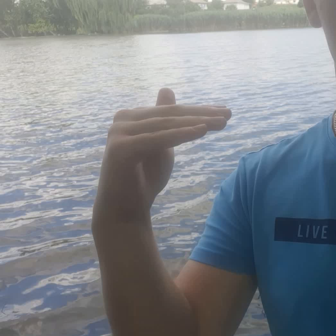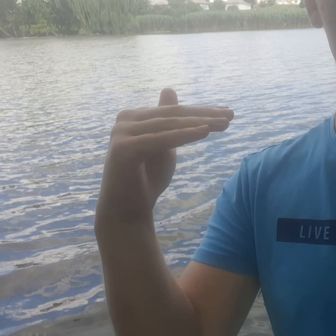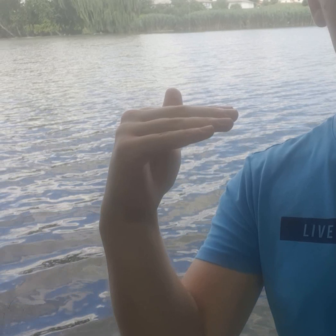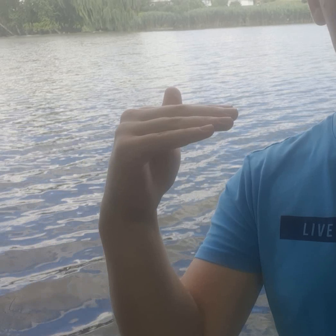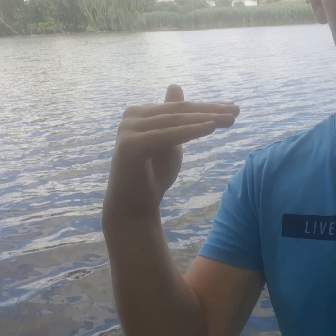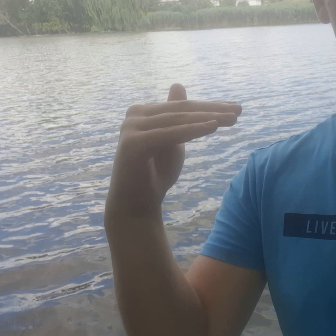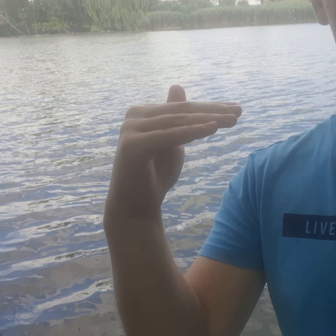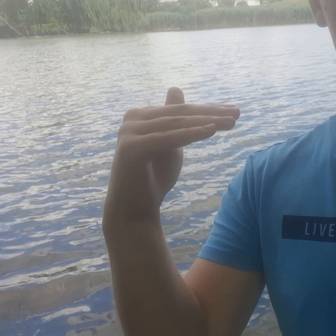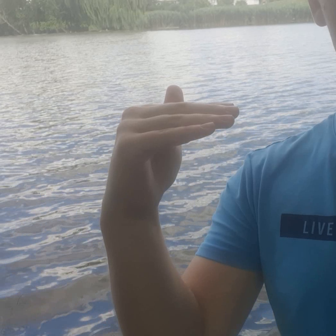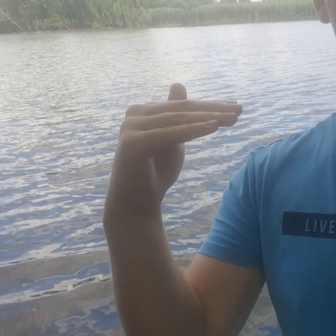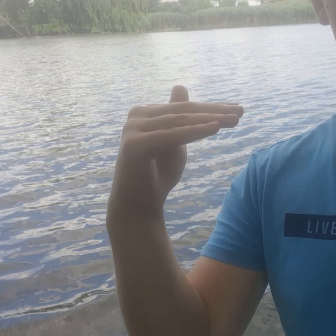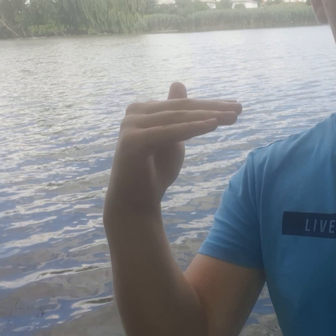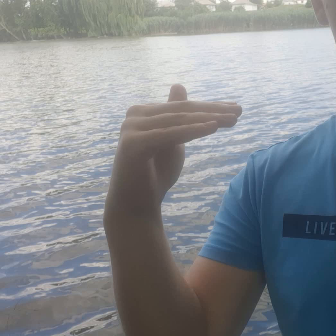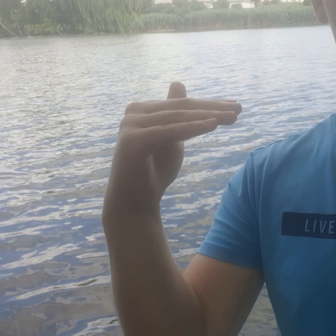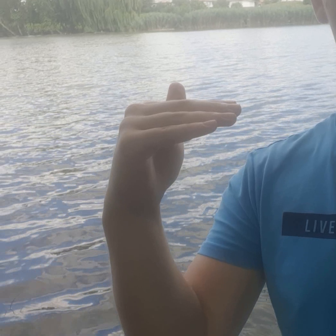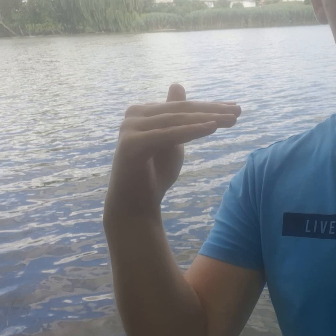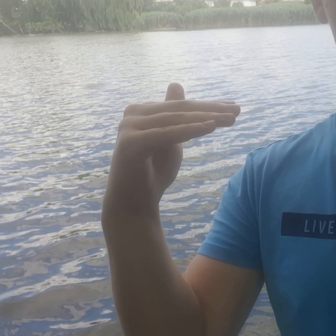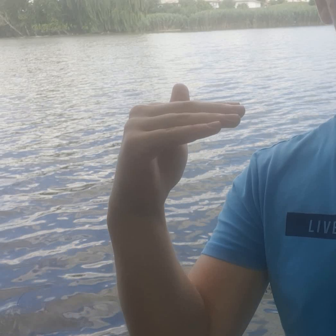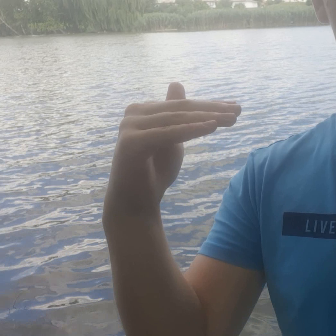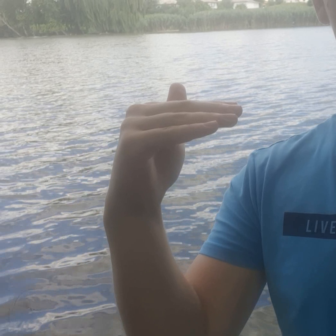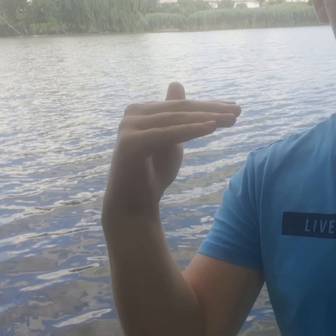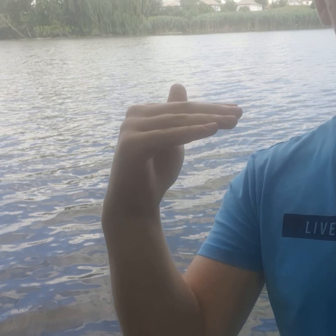Ф